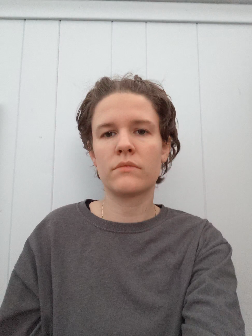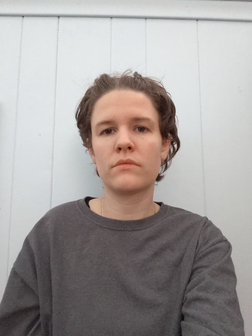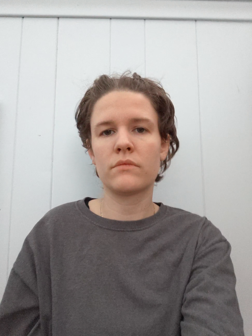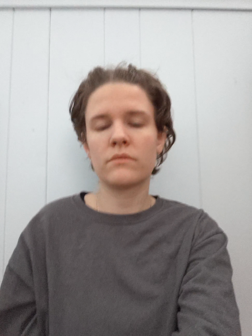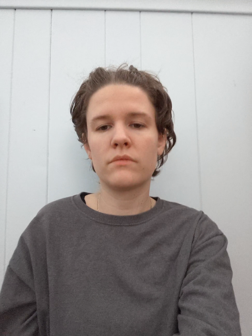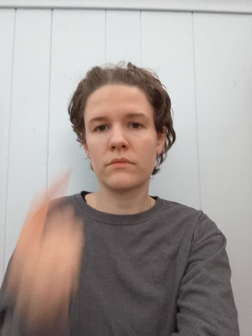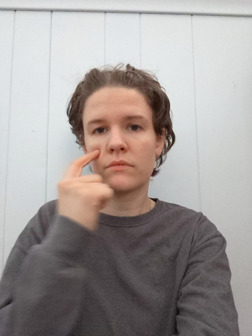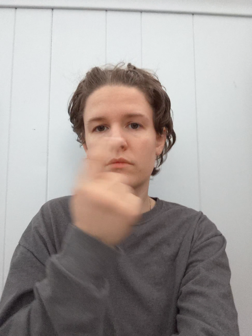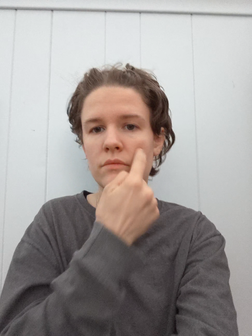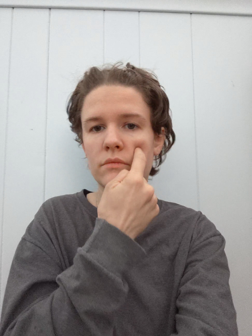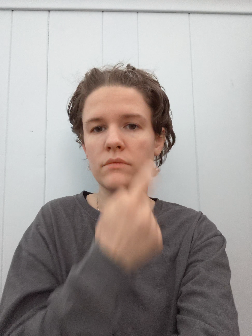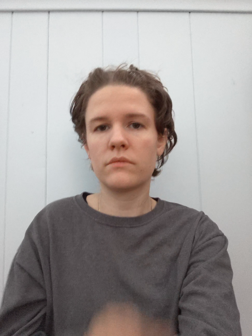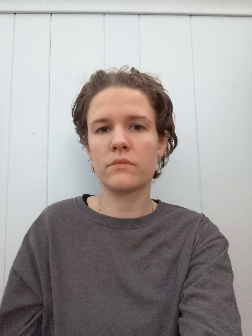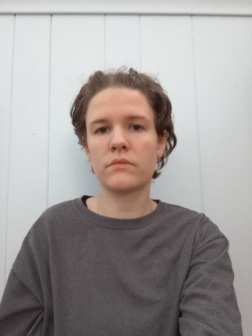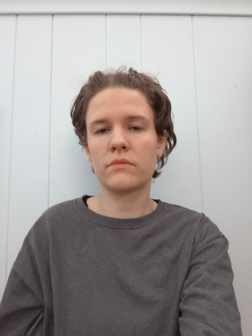eye